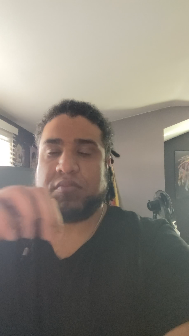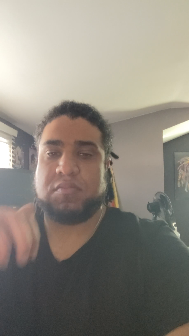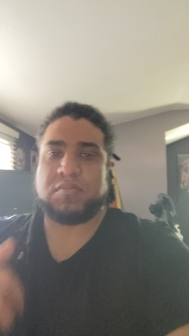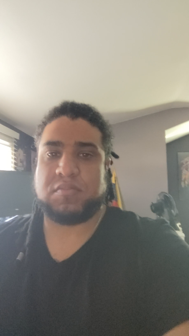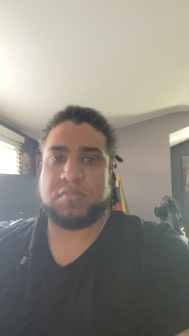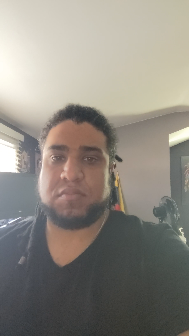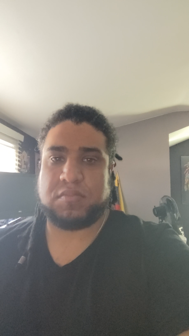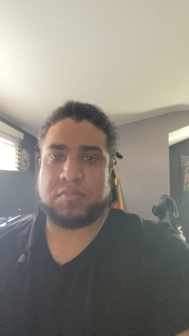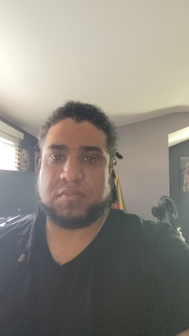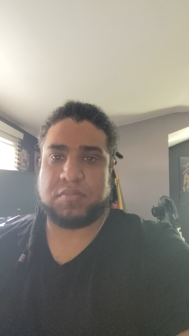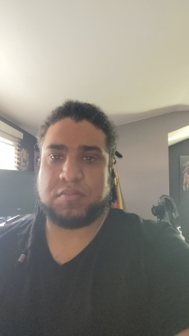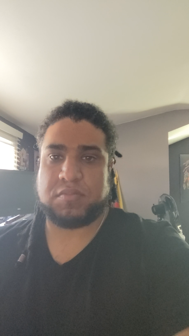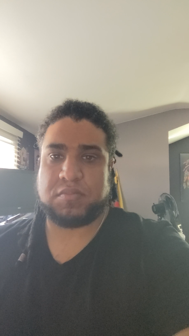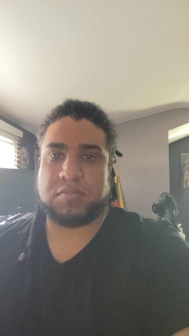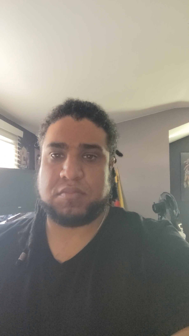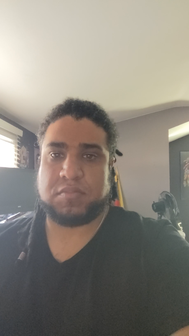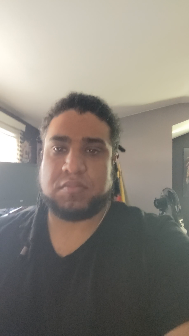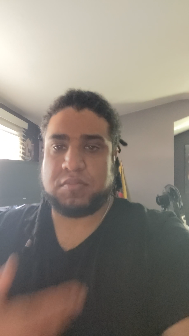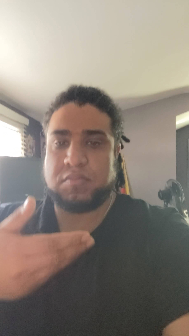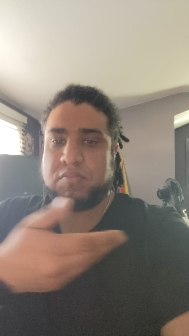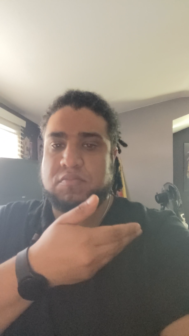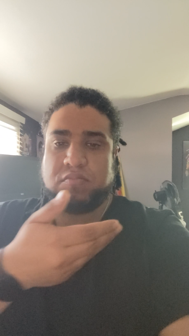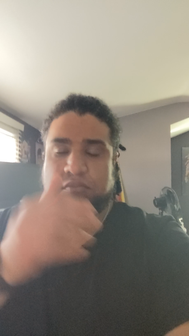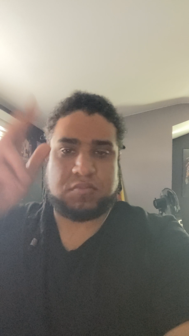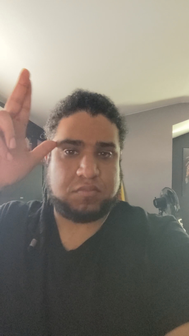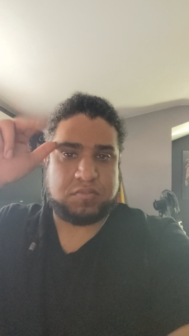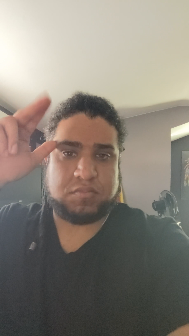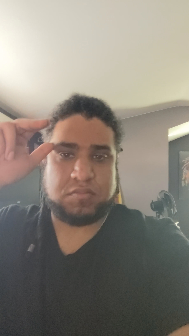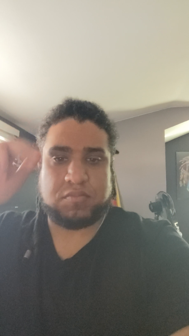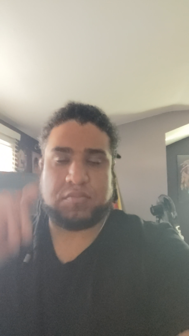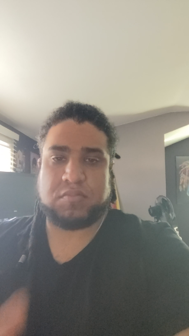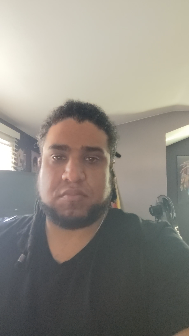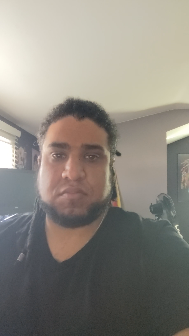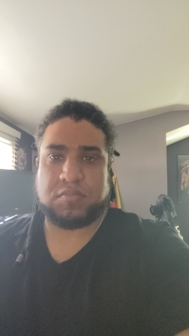pony